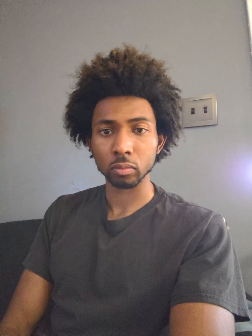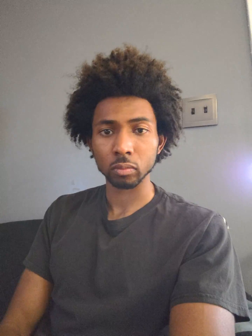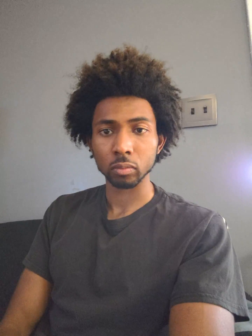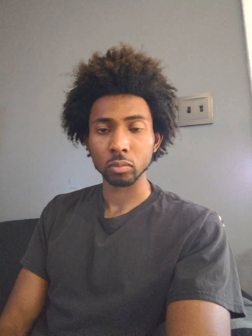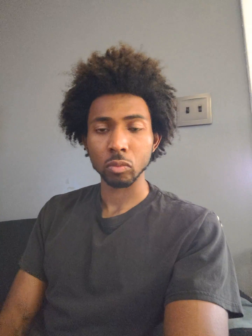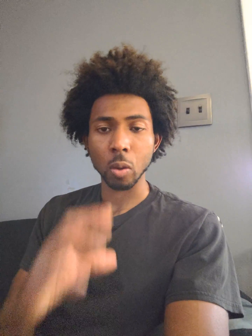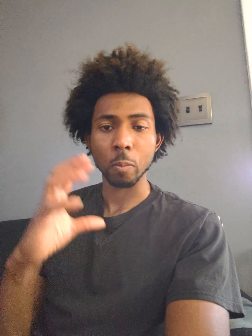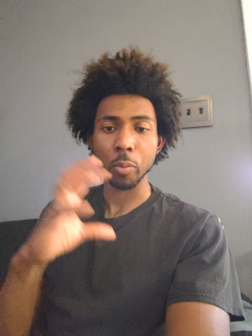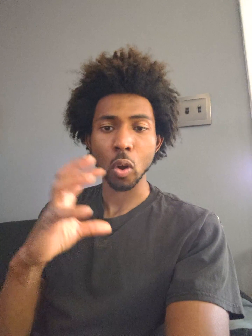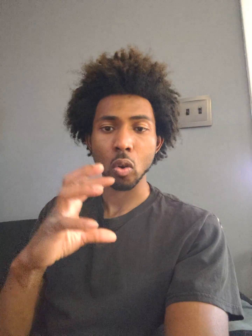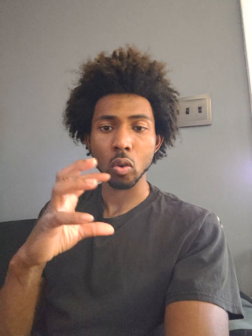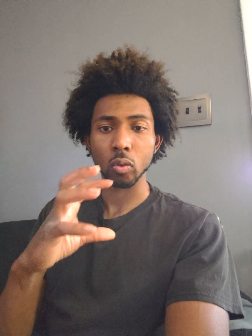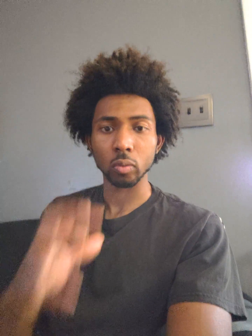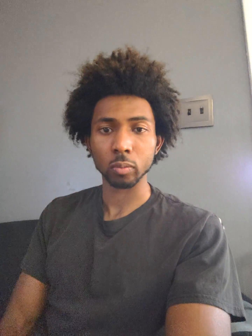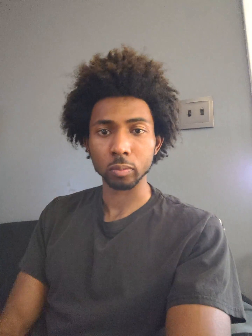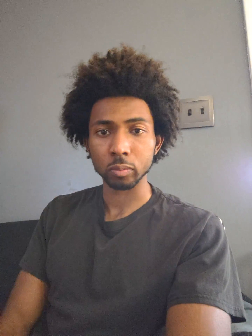ball